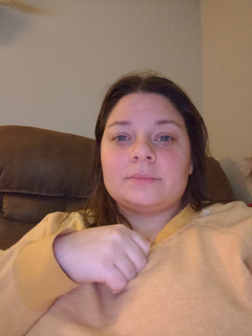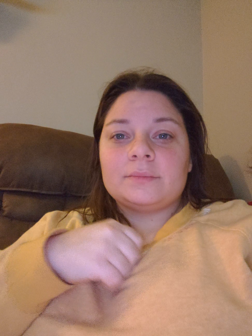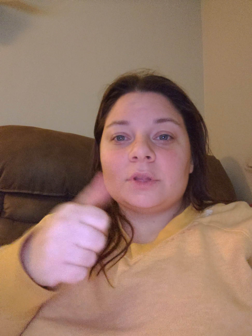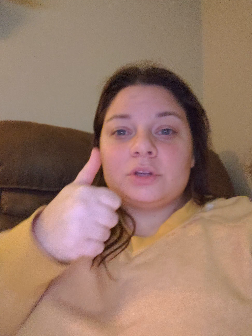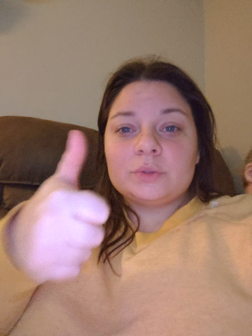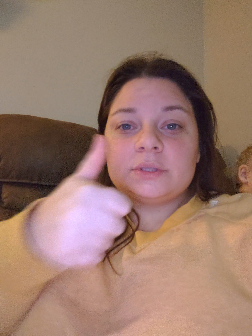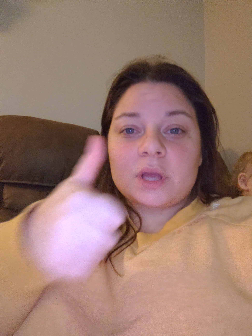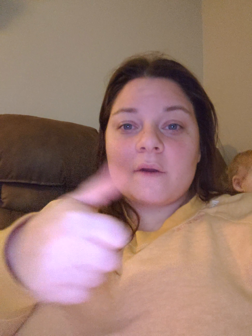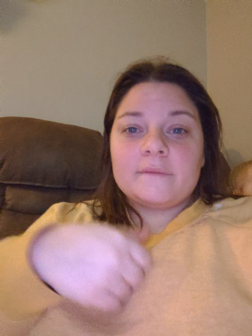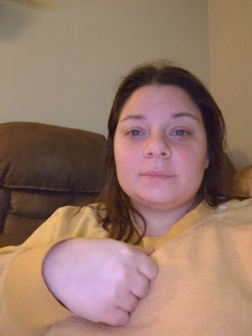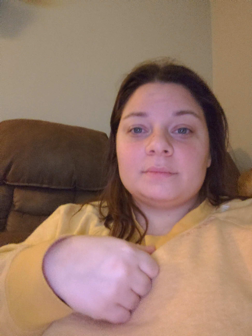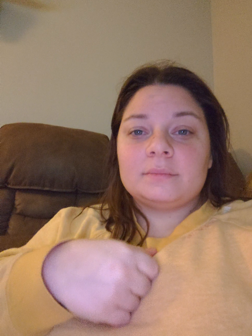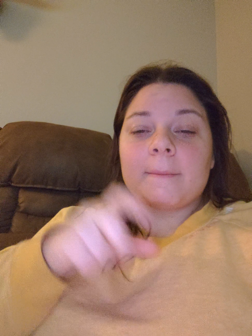yourself